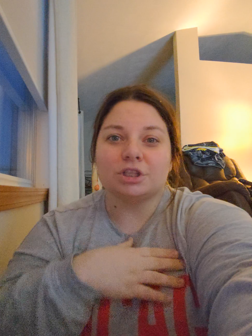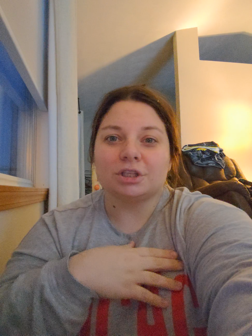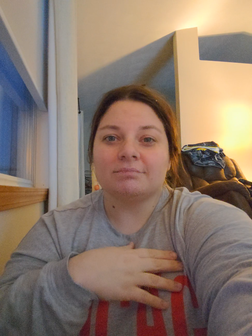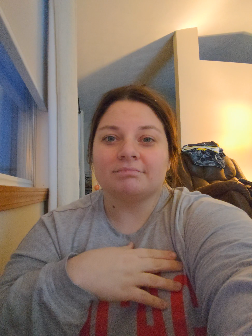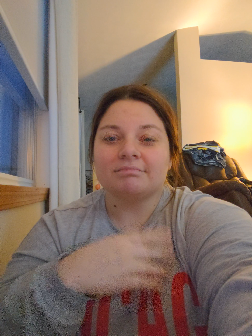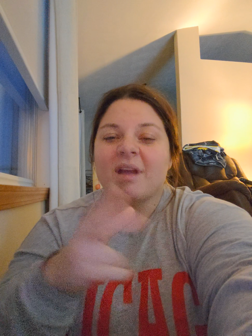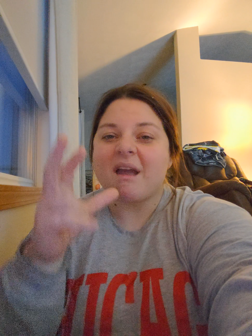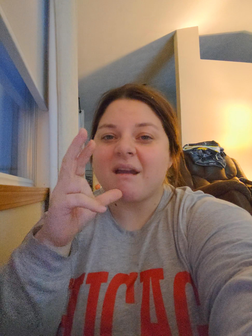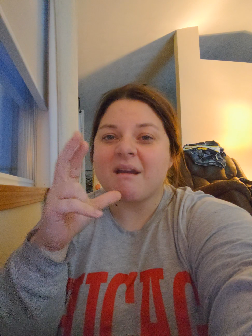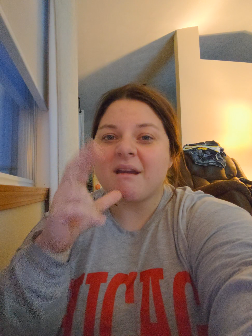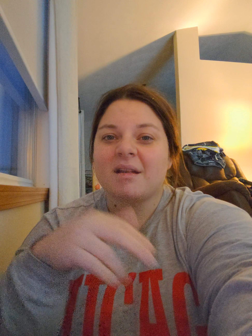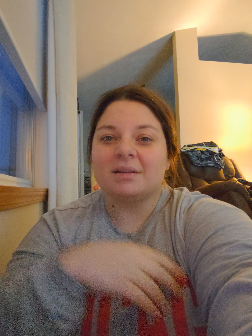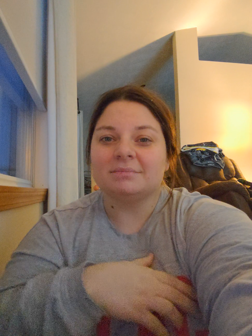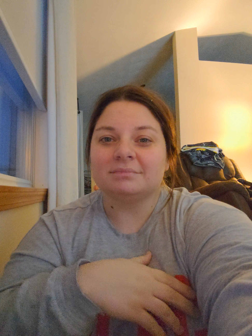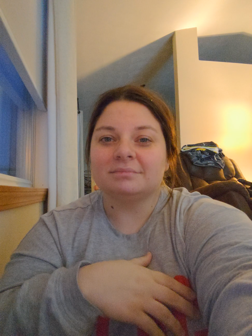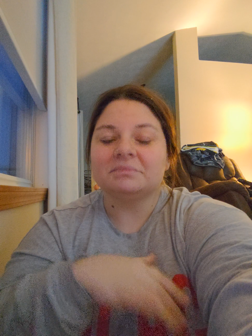hen